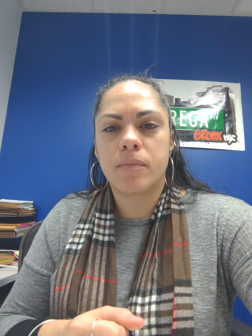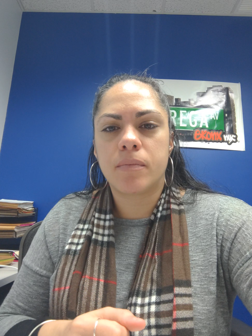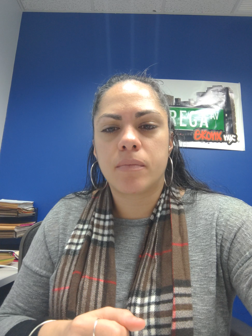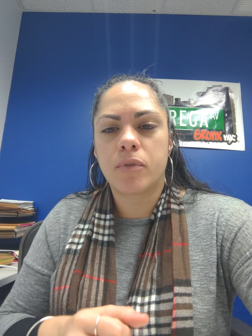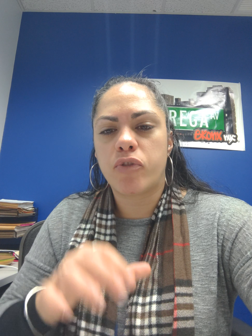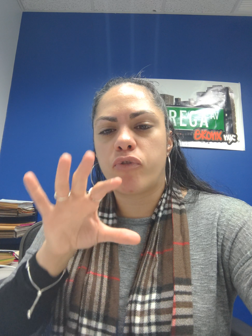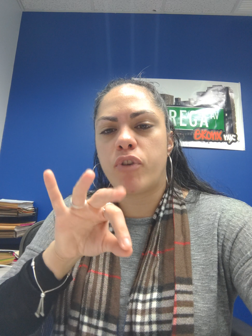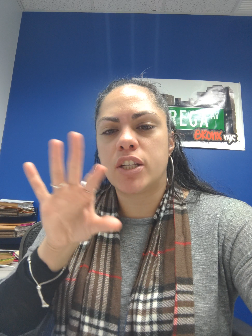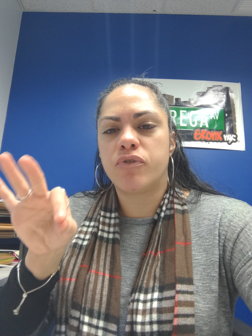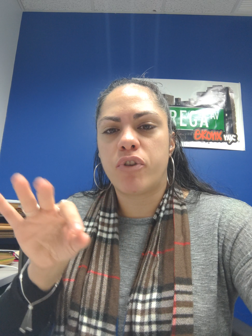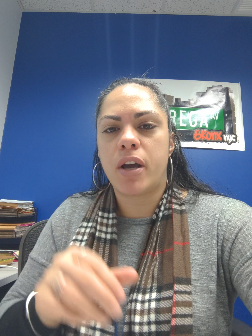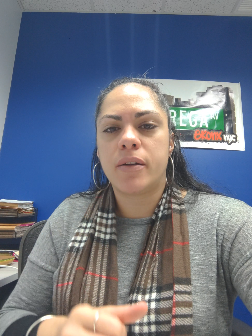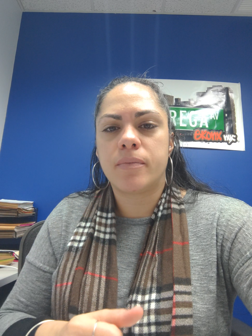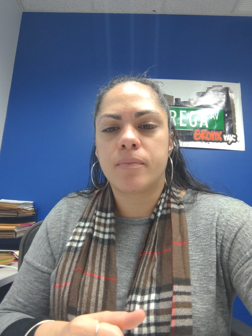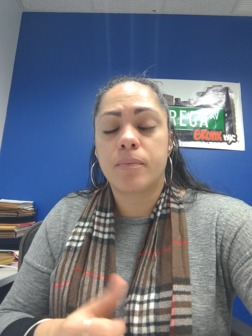french fries